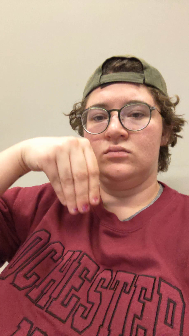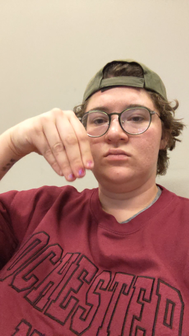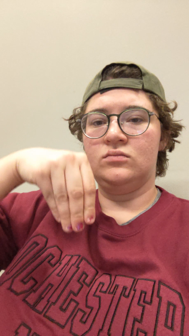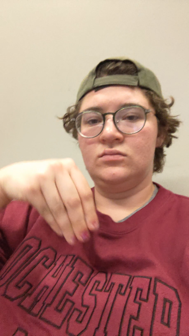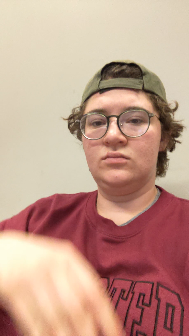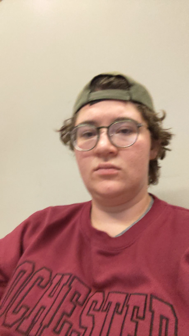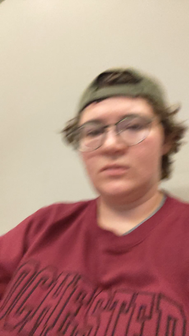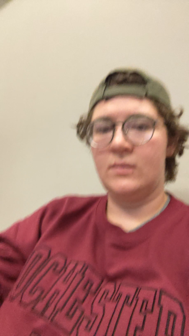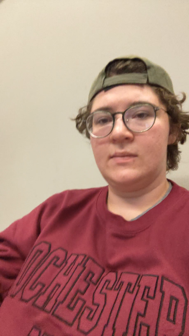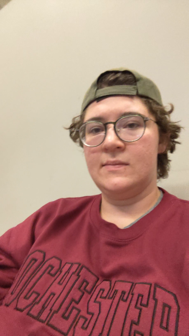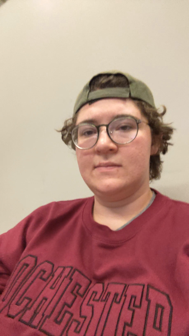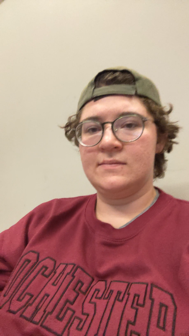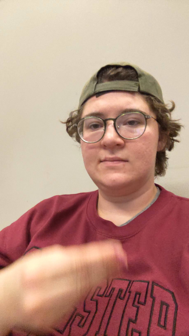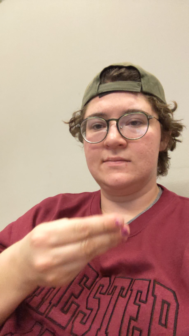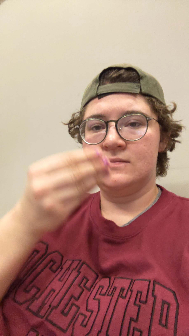buy